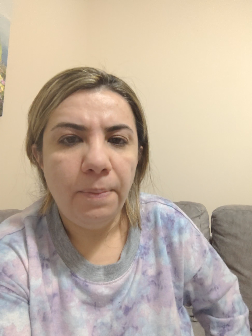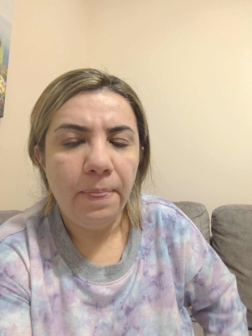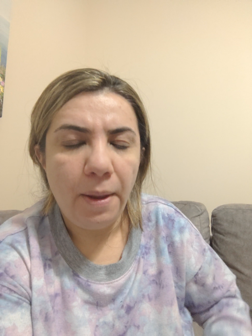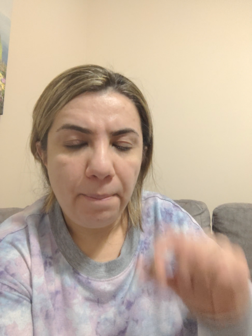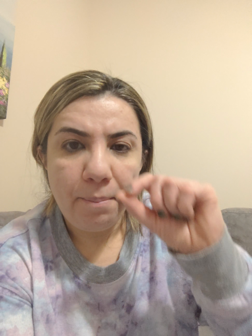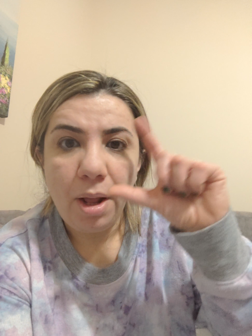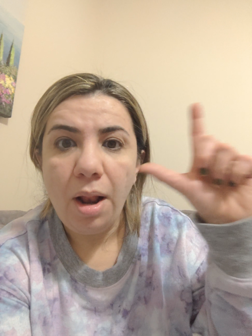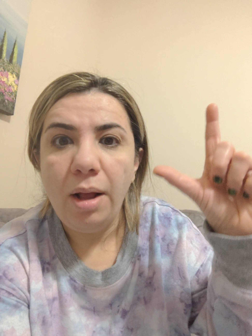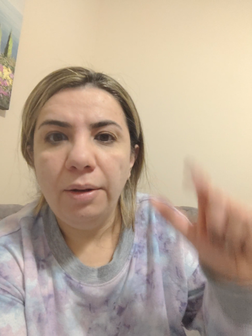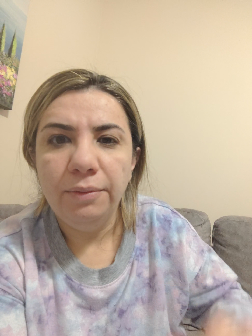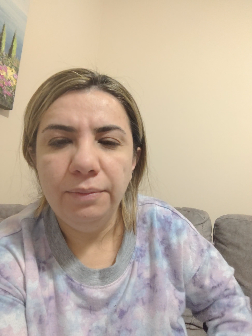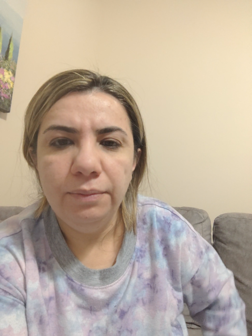awake